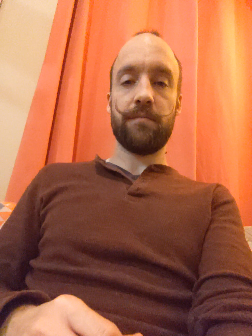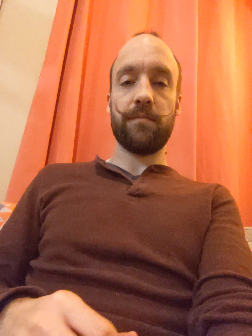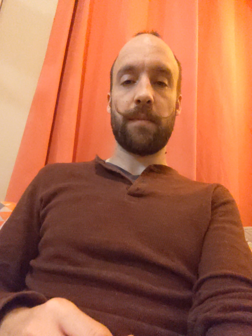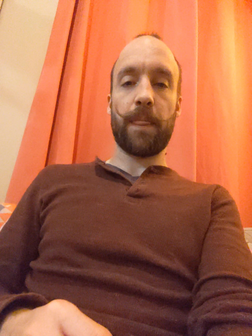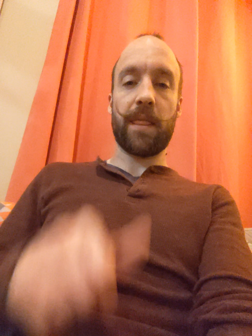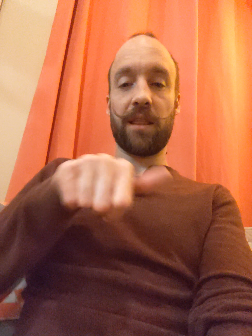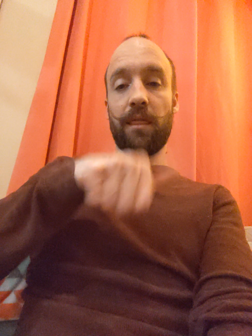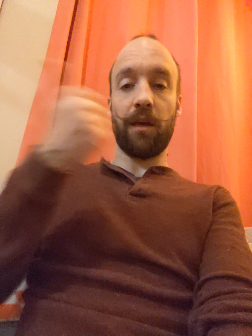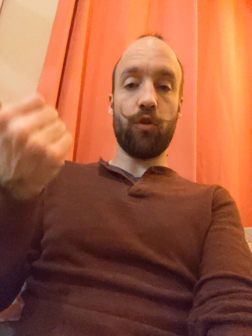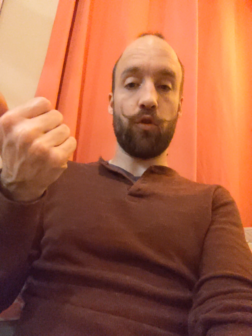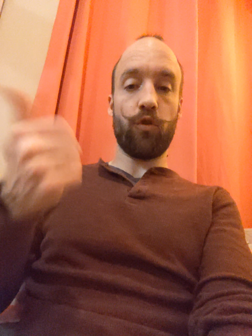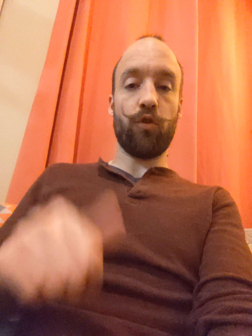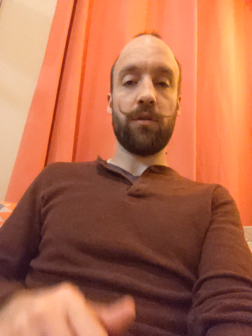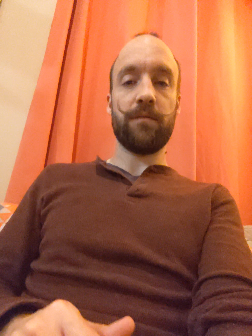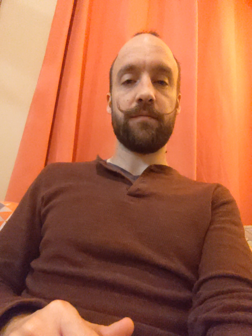another